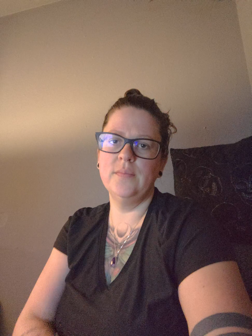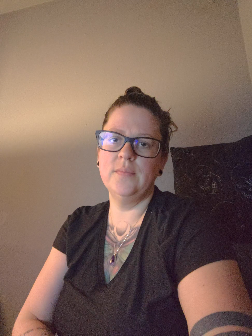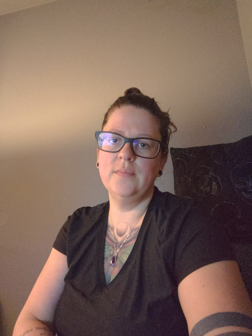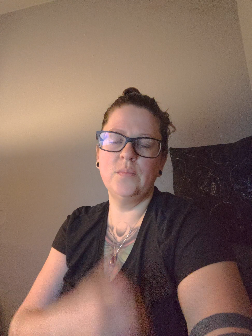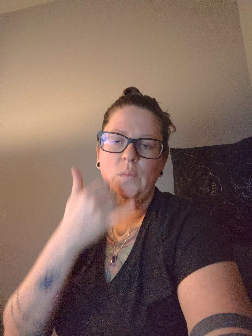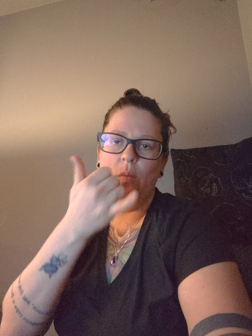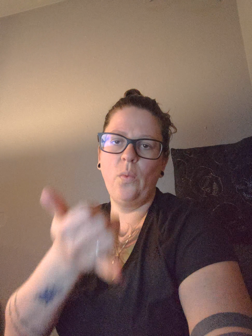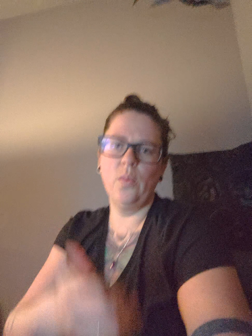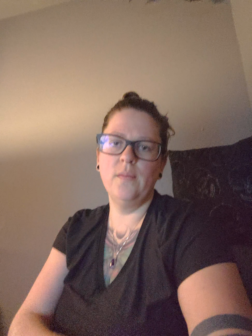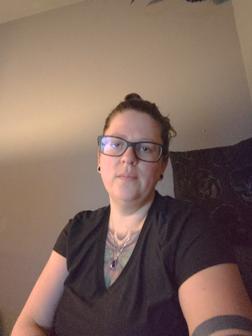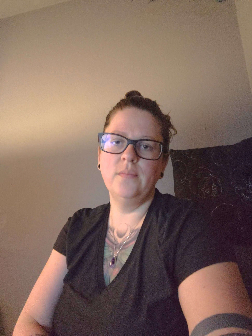call on the phone